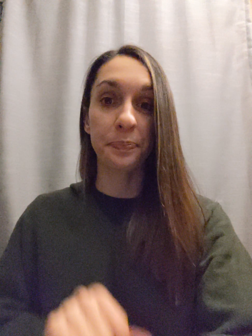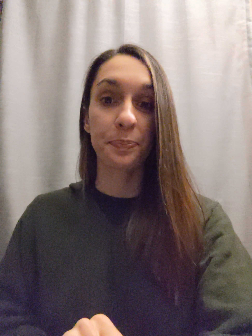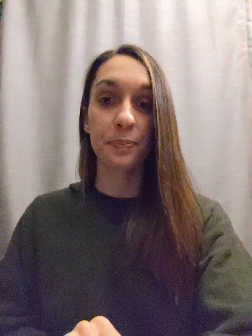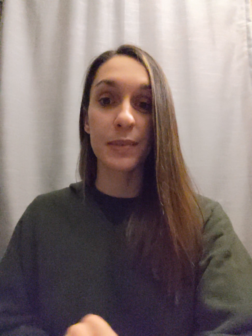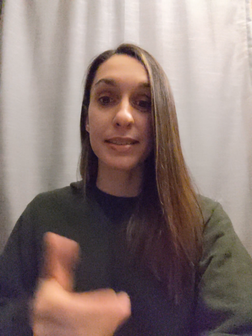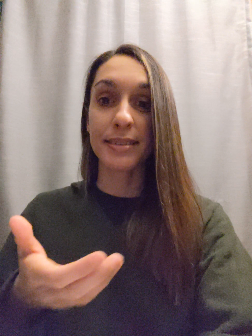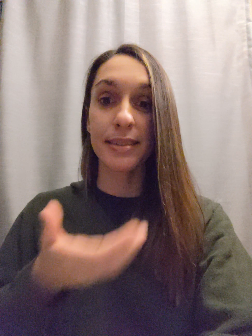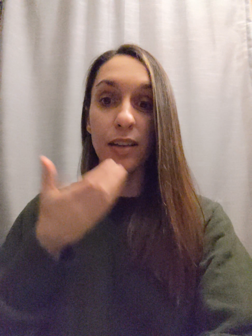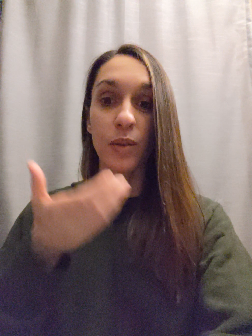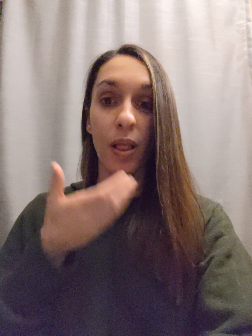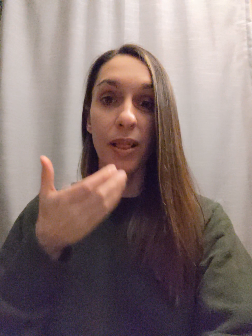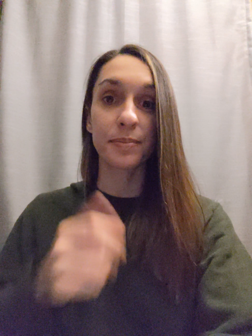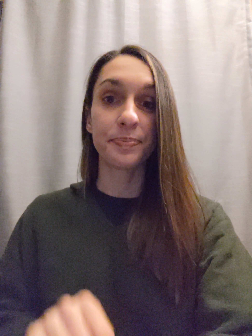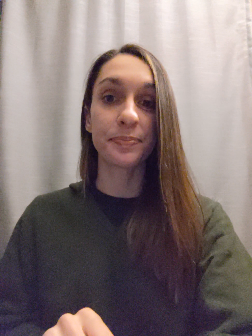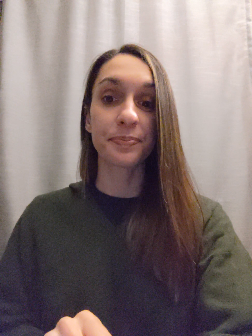cereal